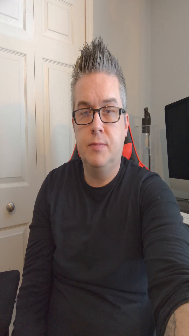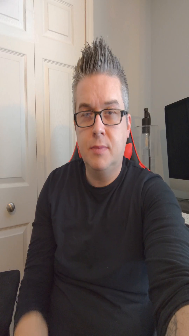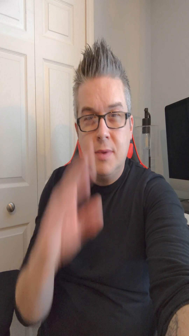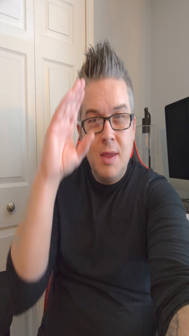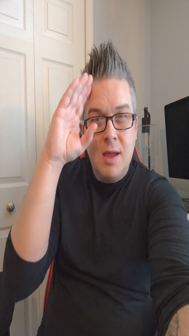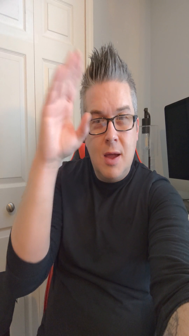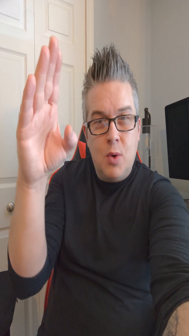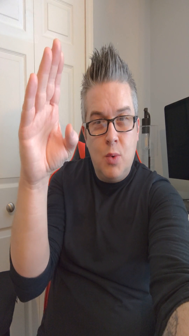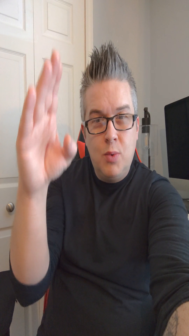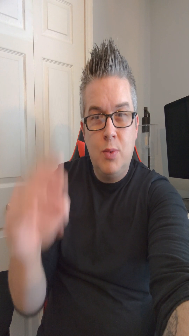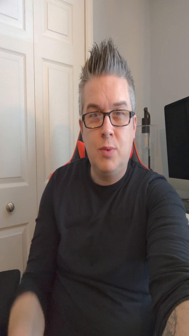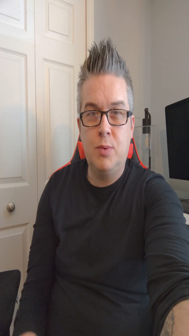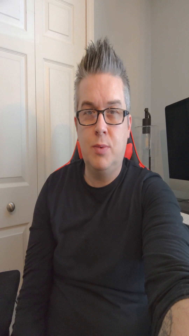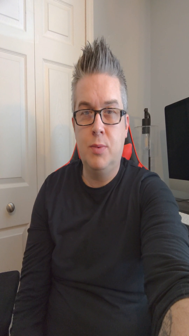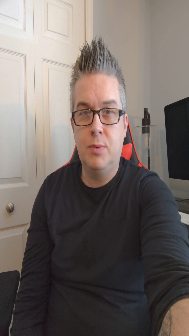hello